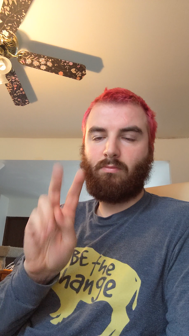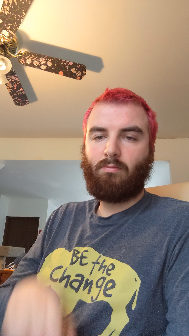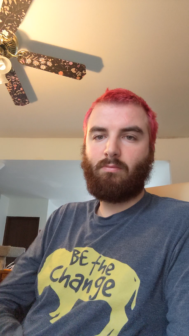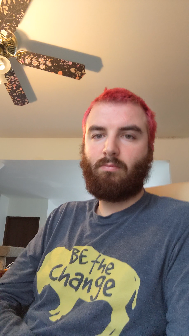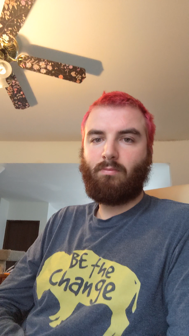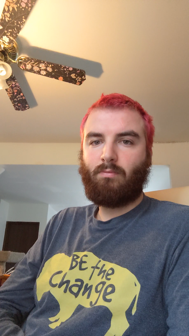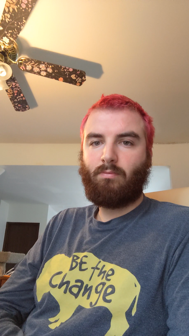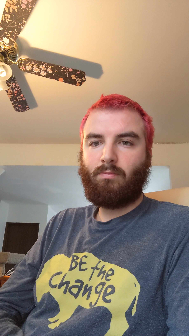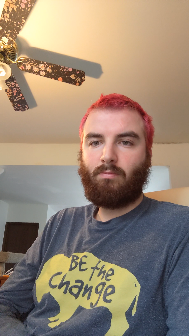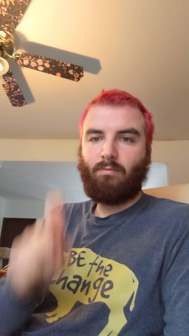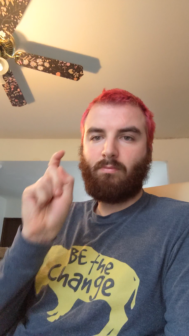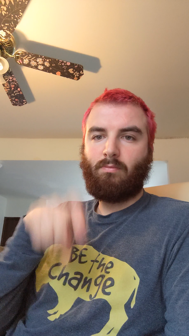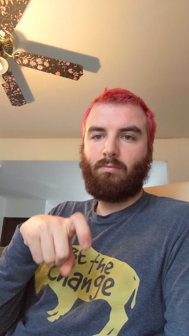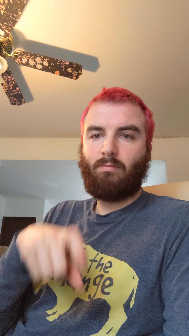must